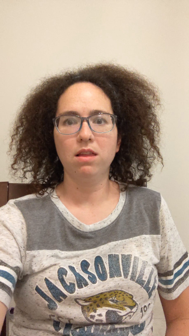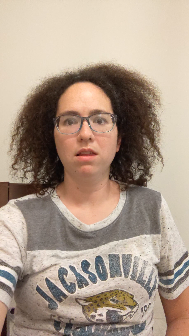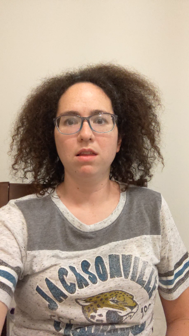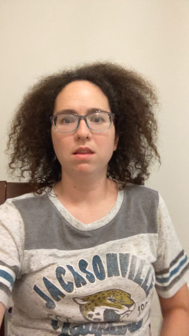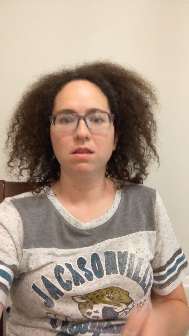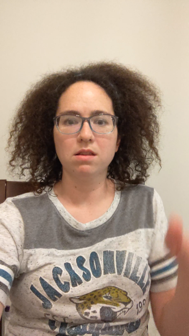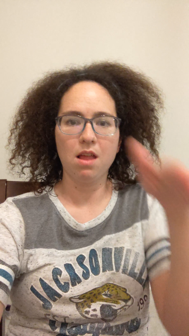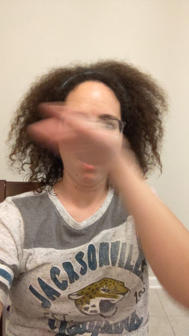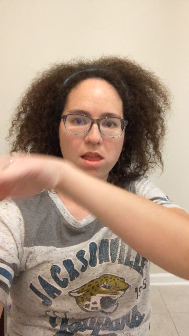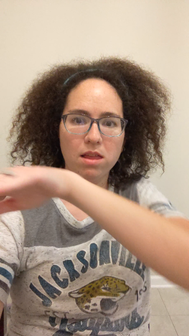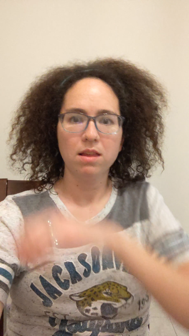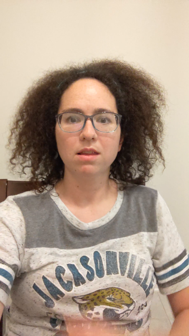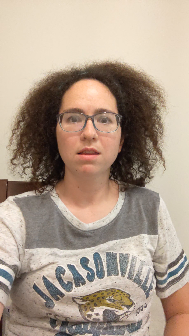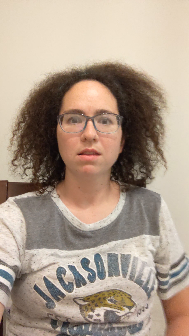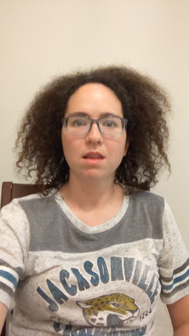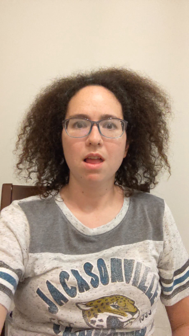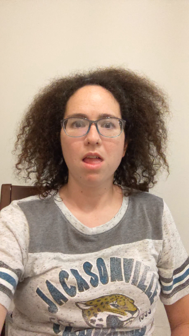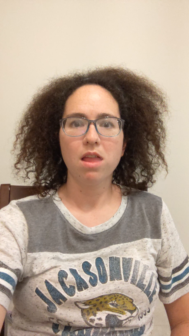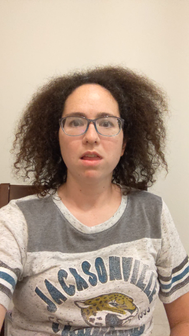cover